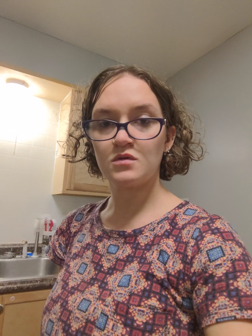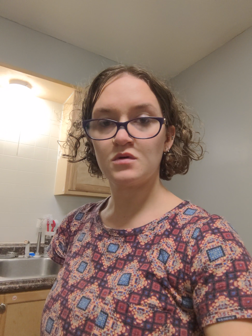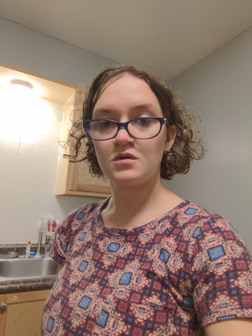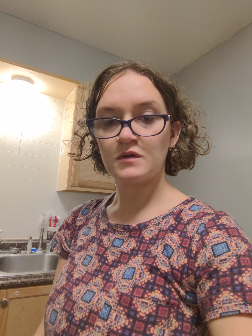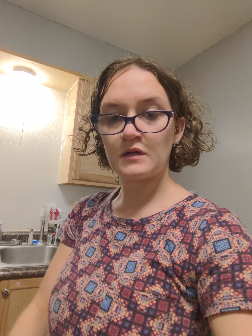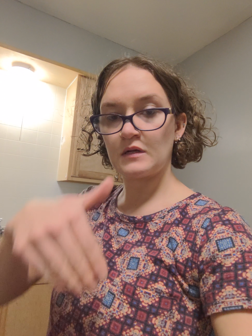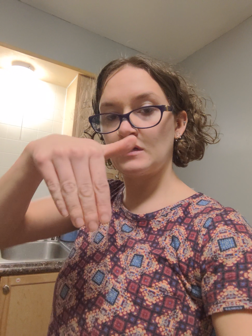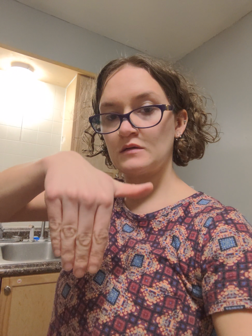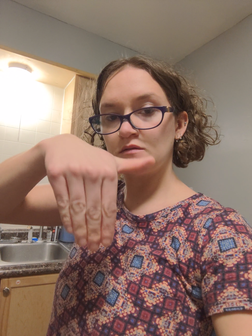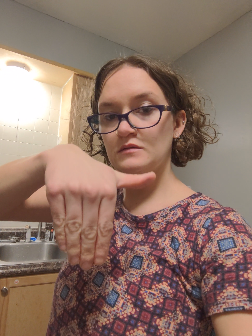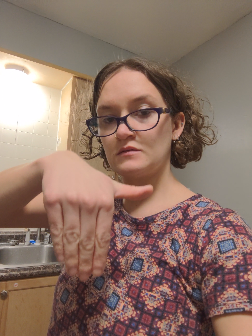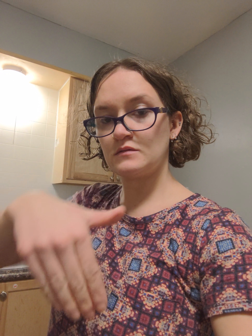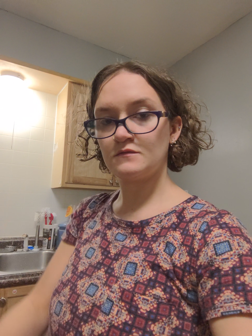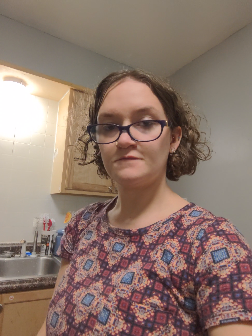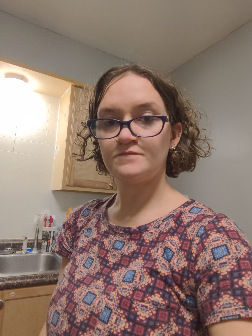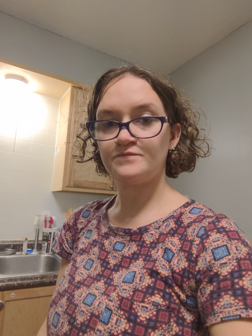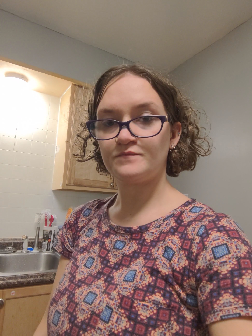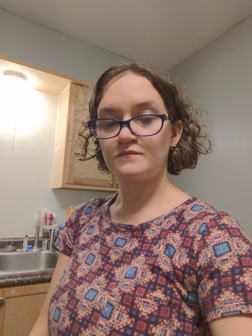night